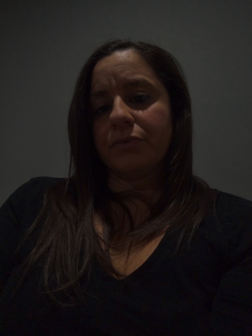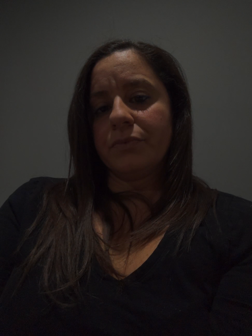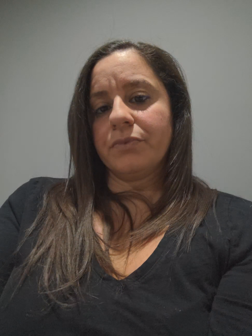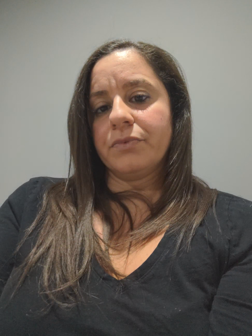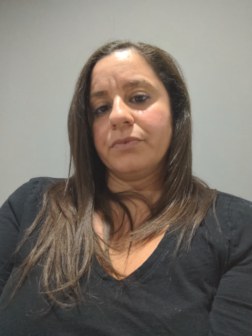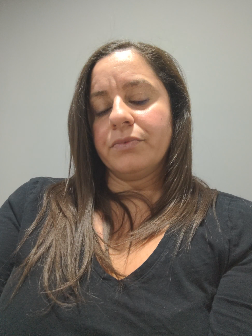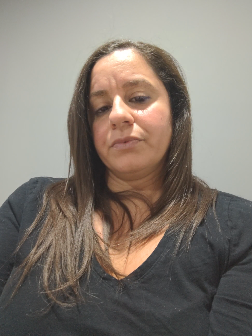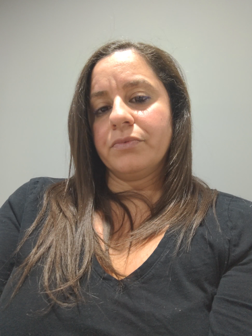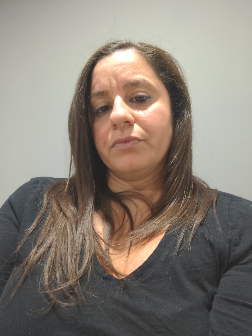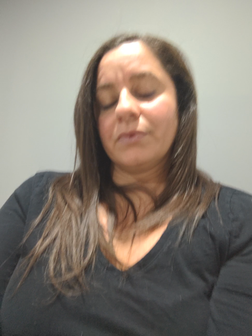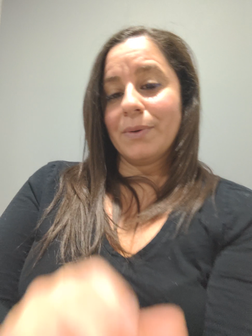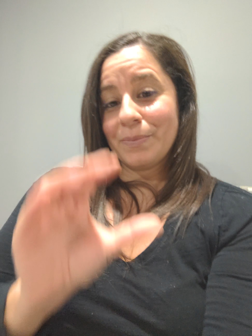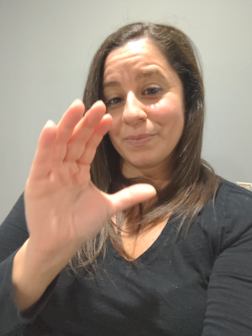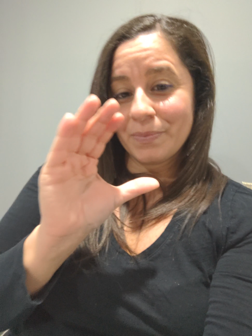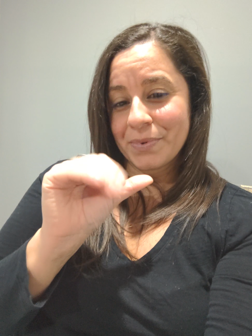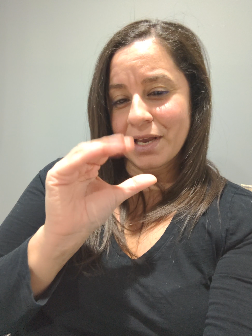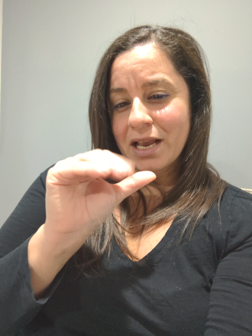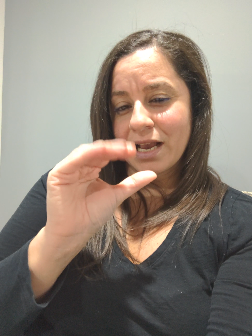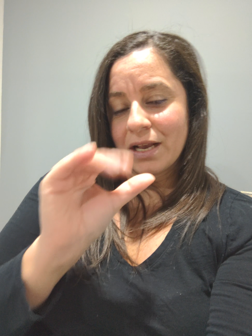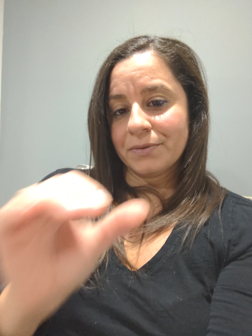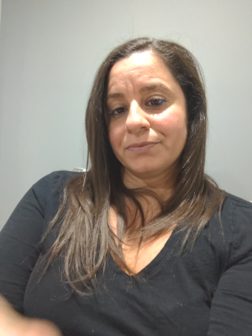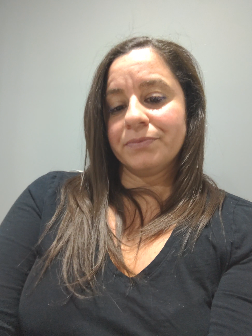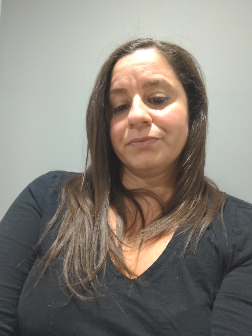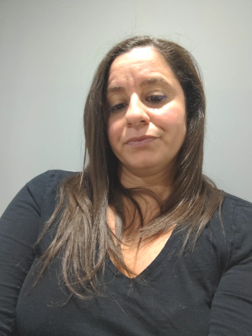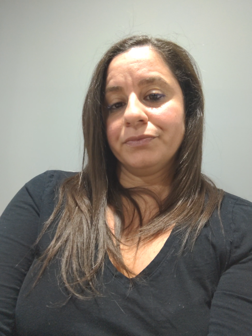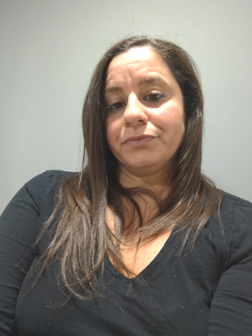bye